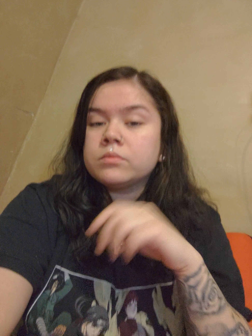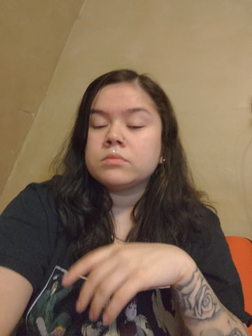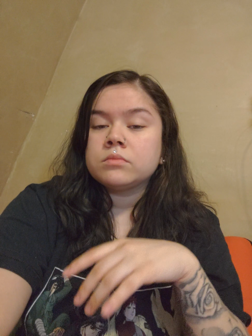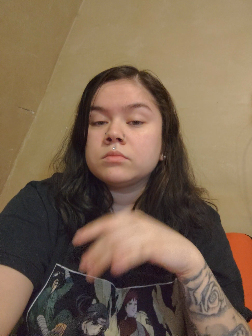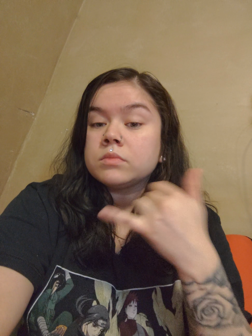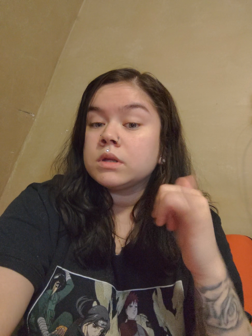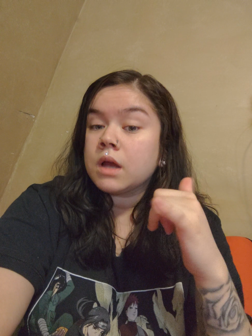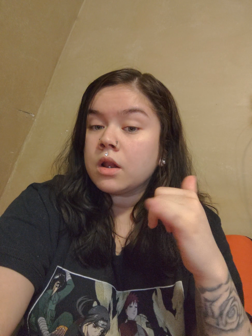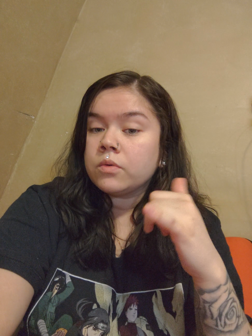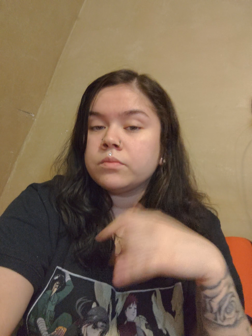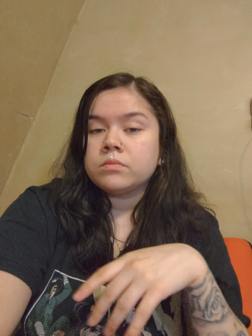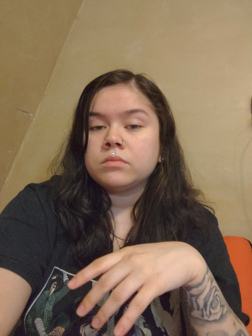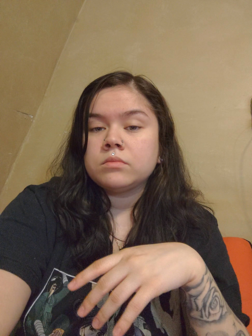yellow